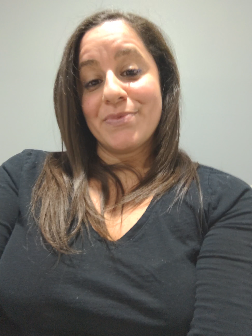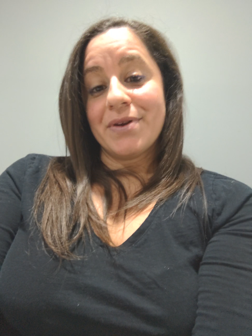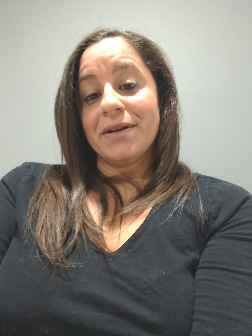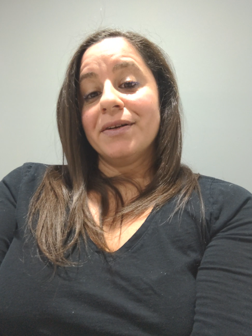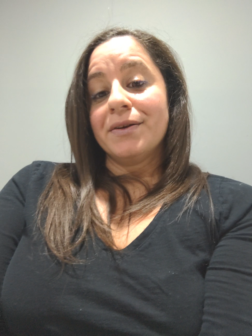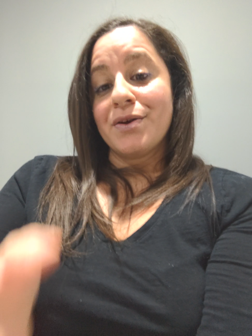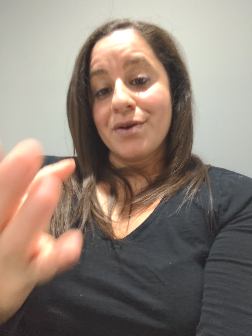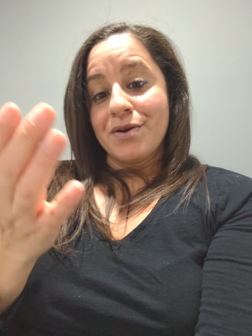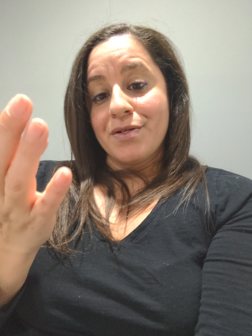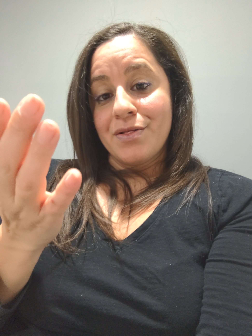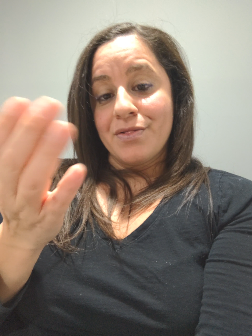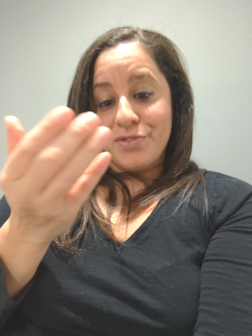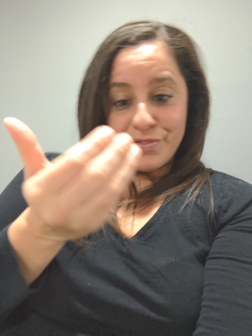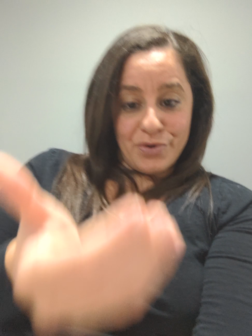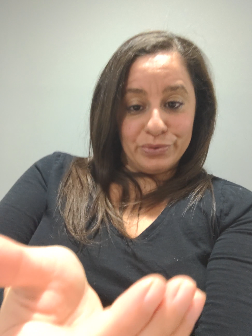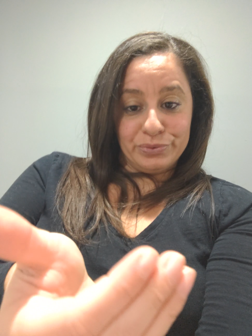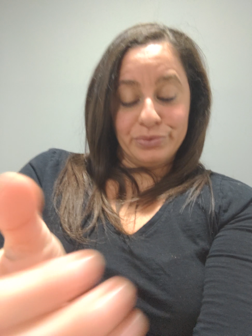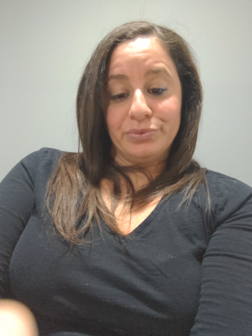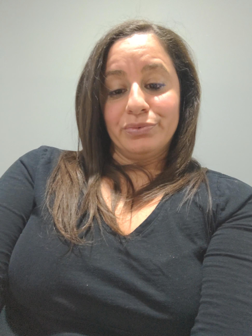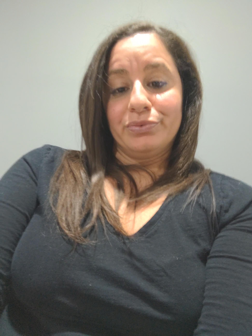close